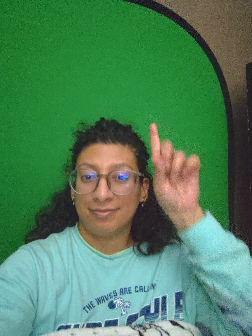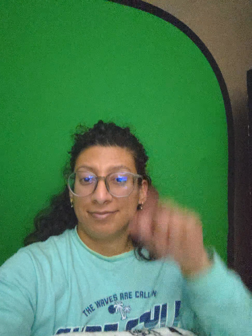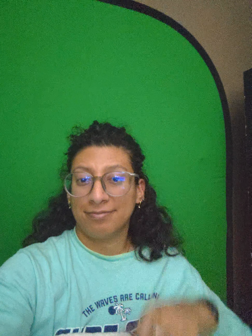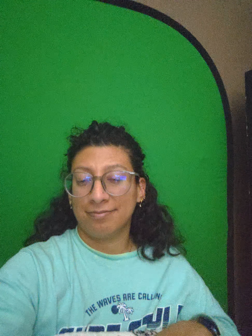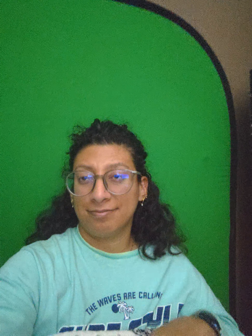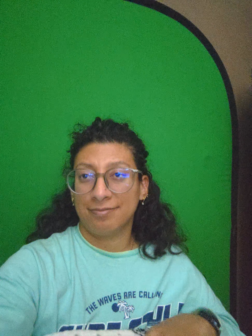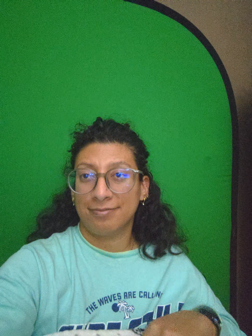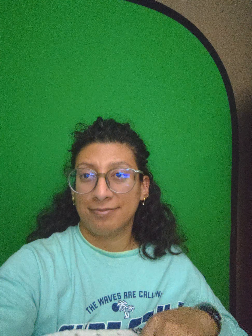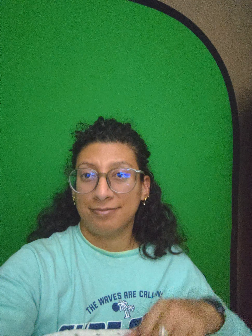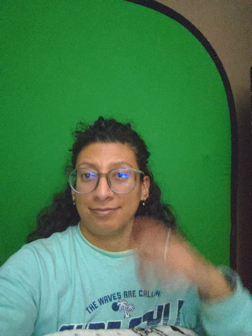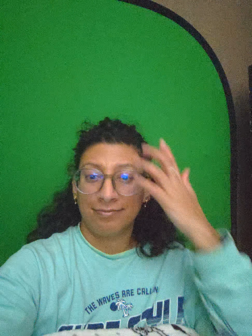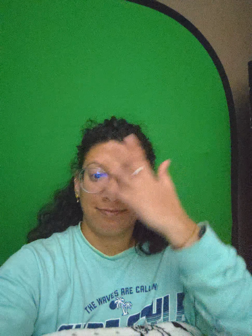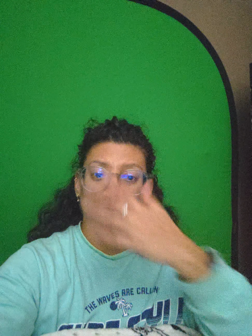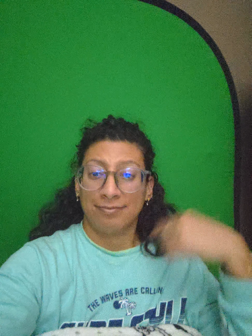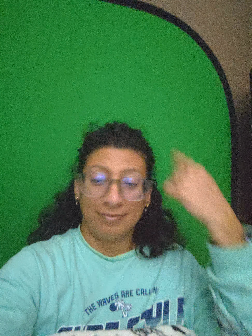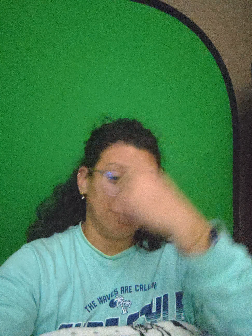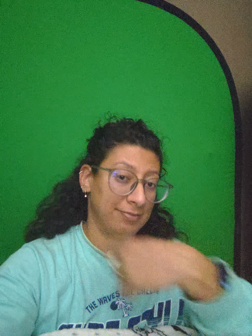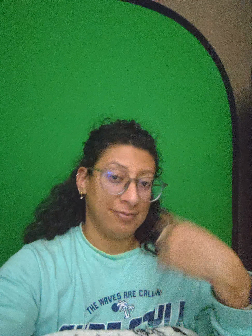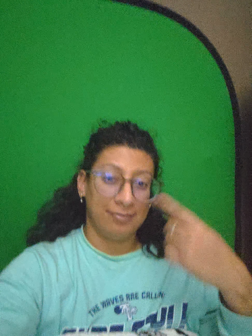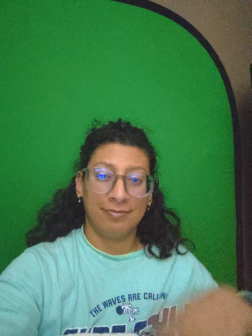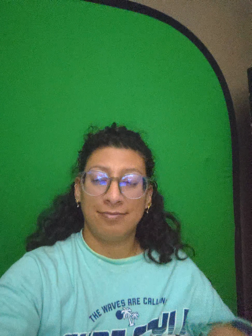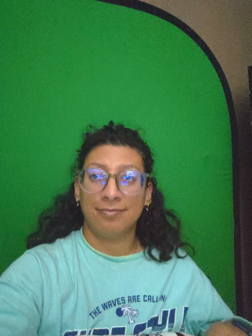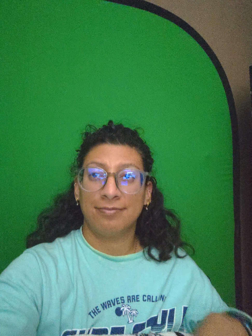face